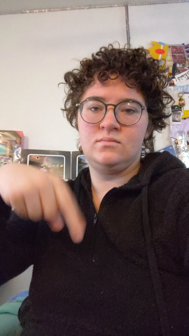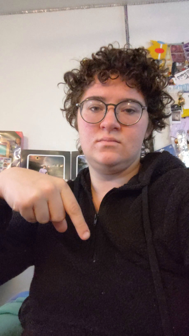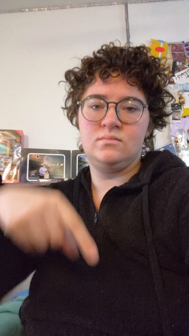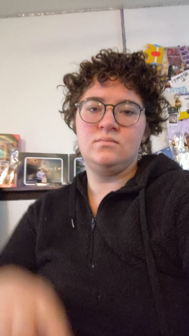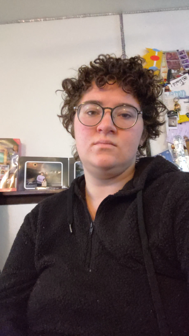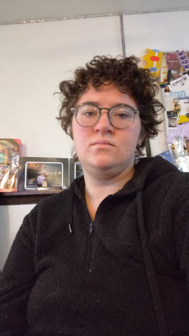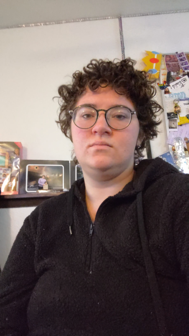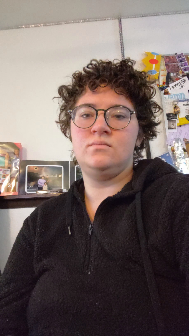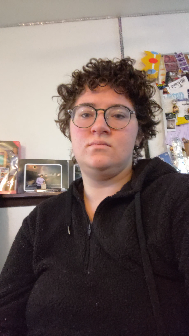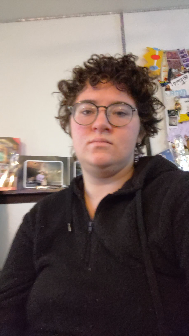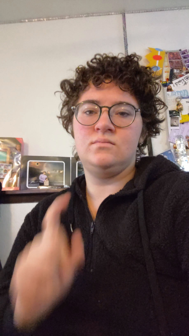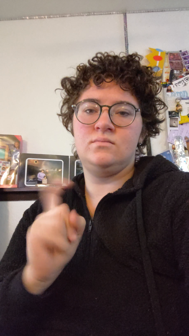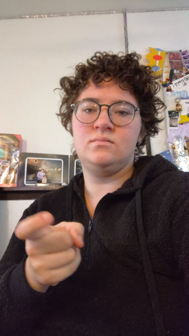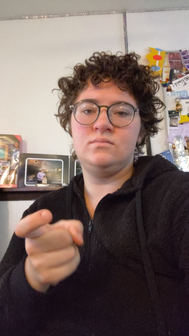present